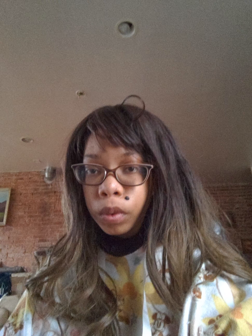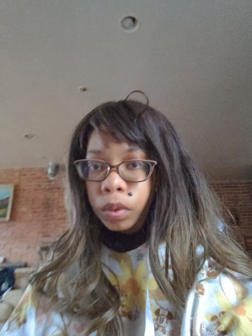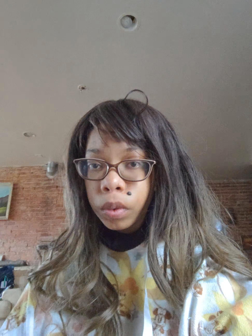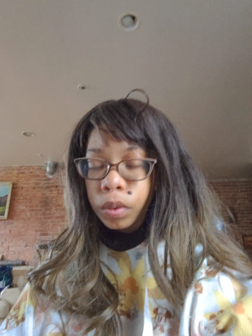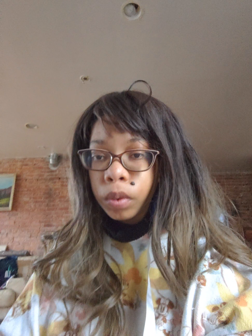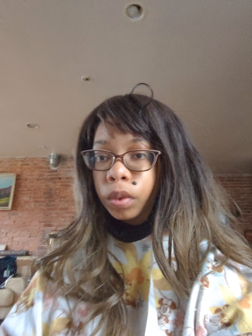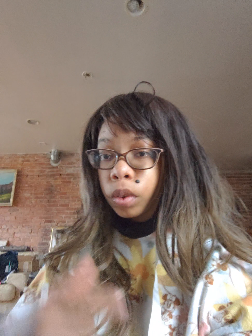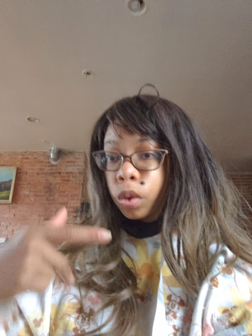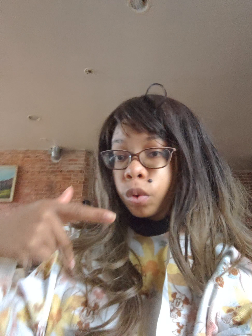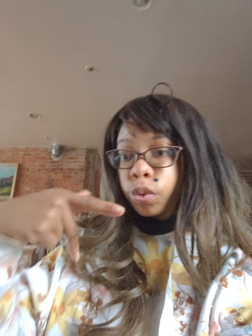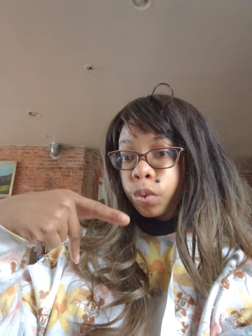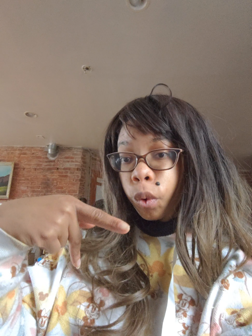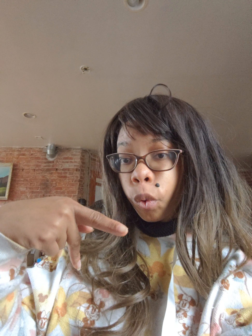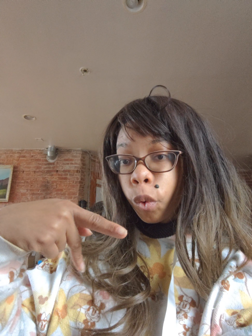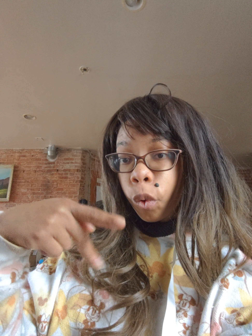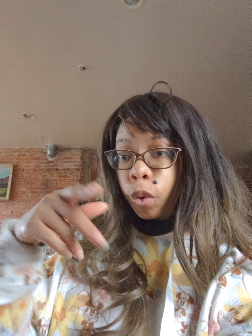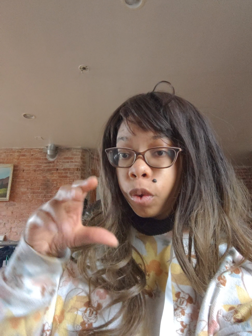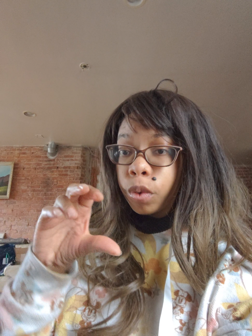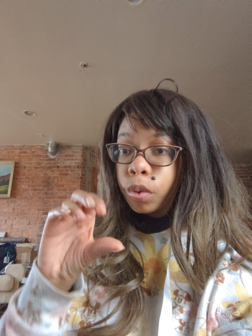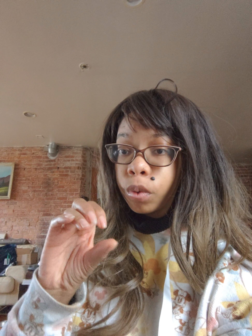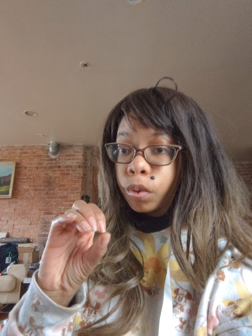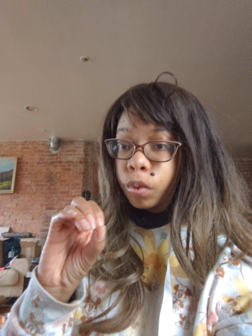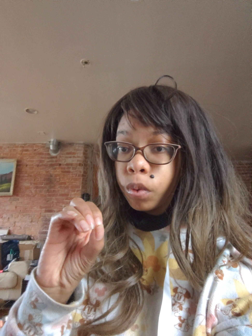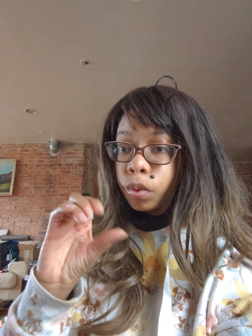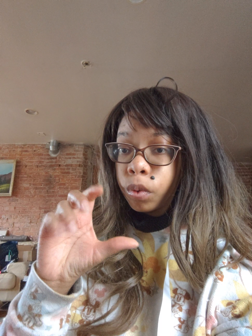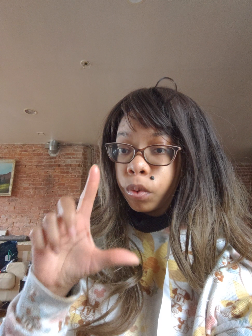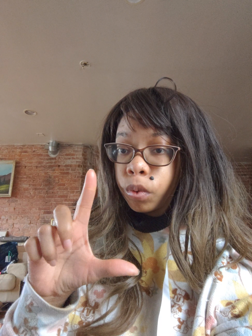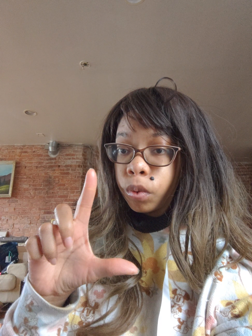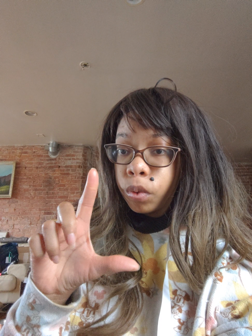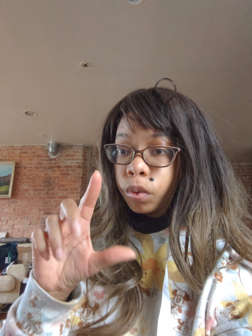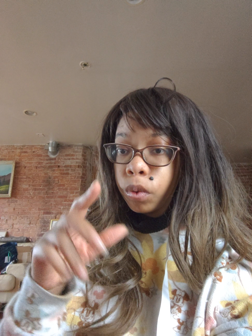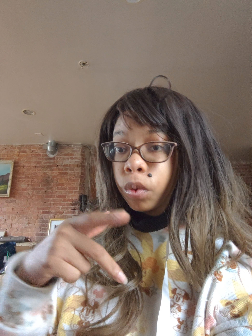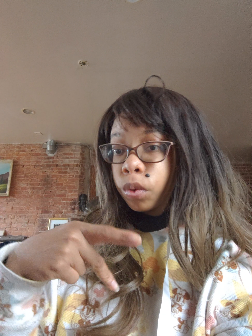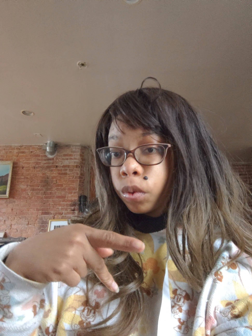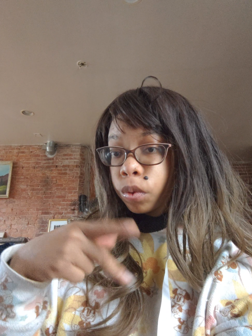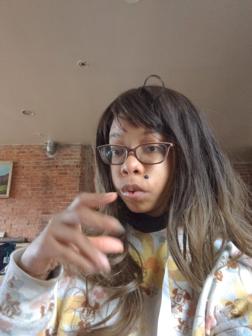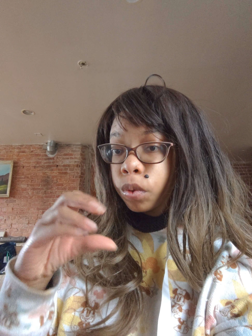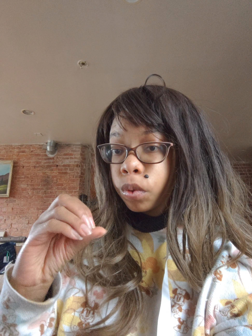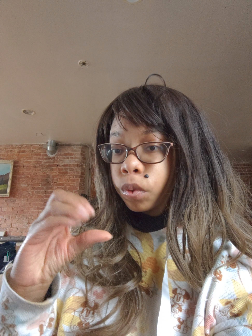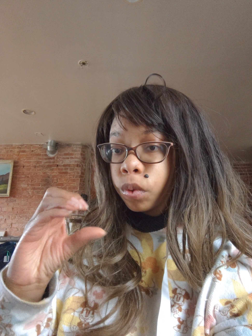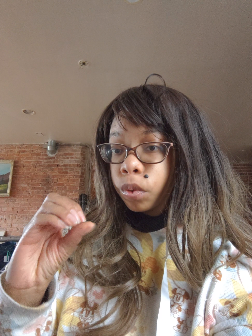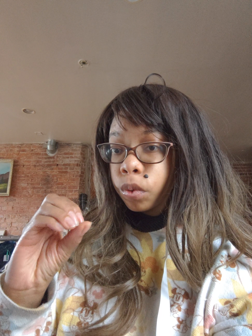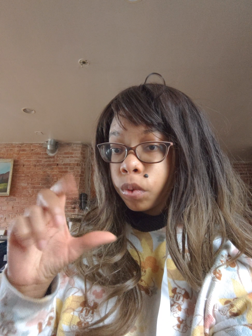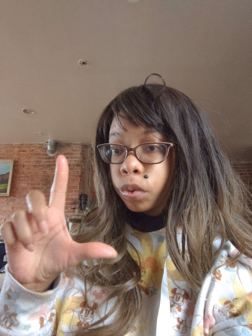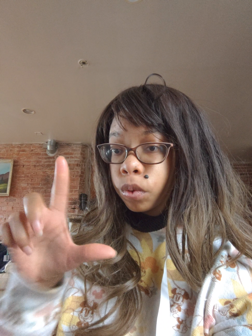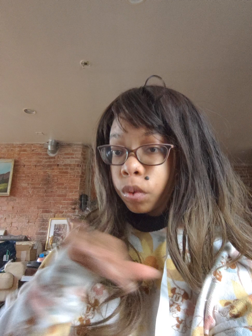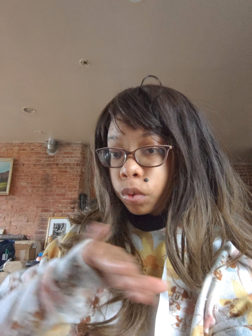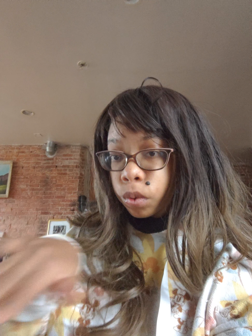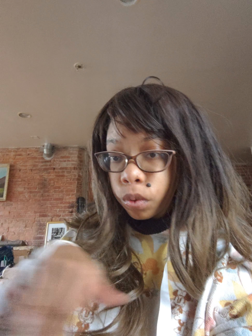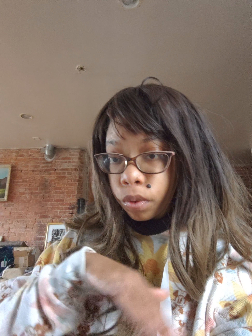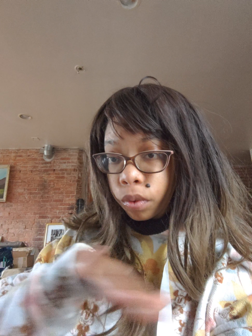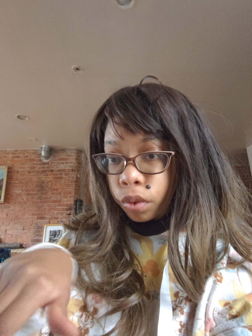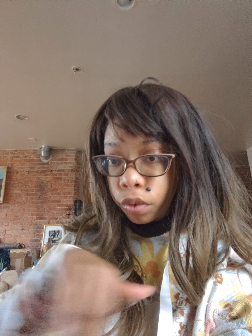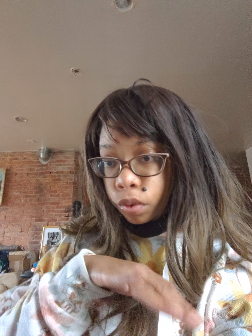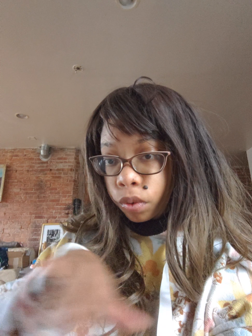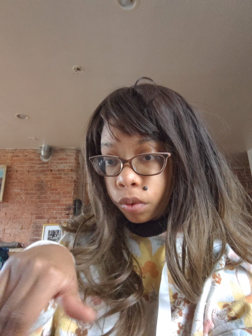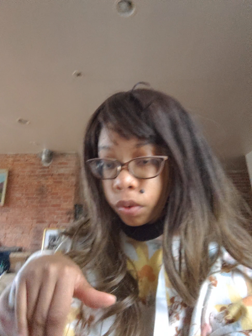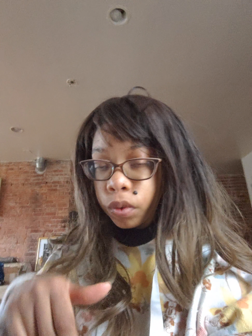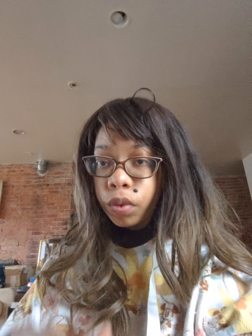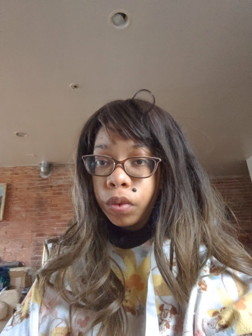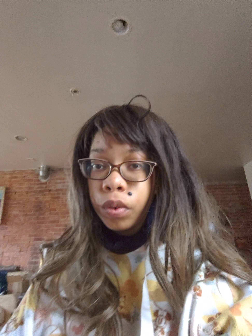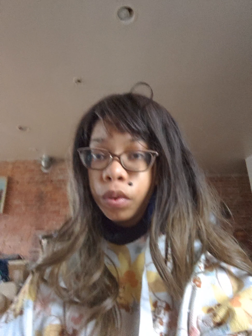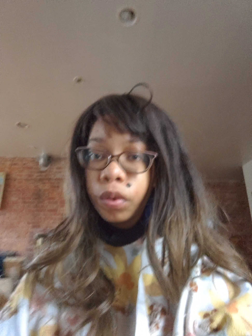pool